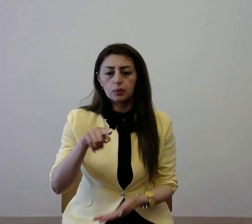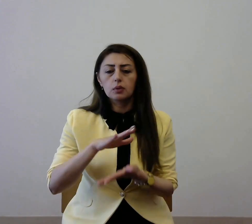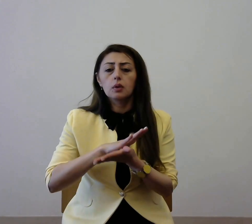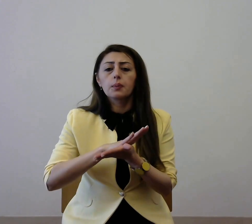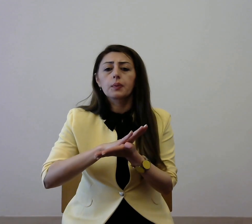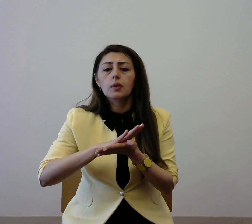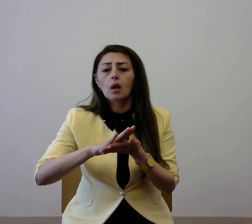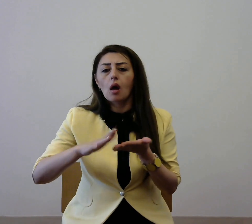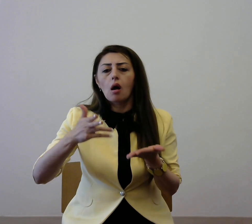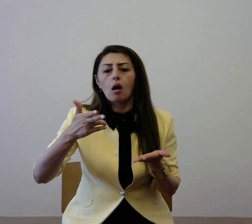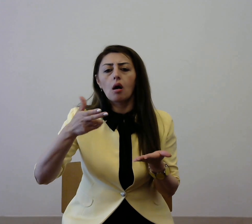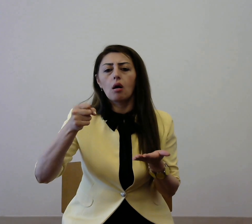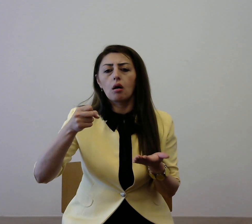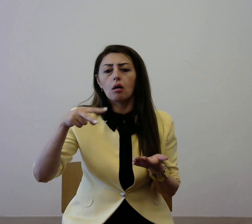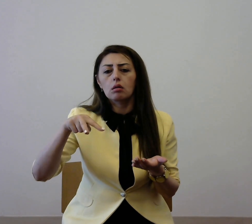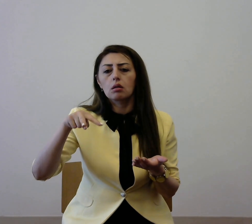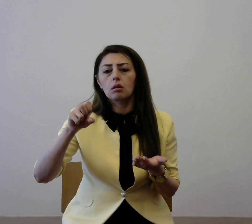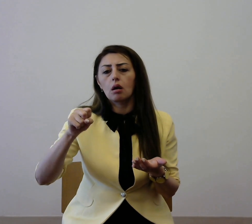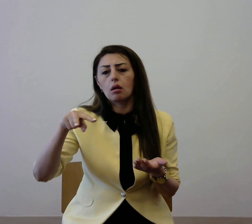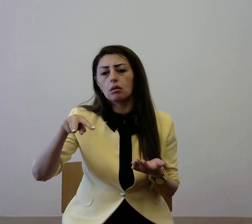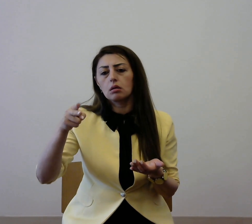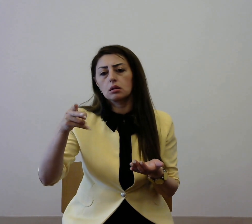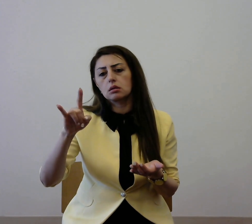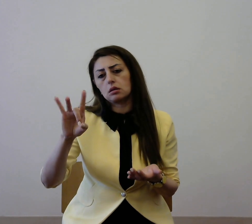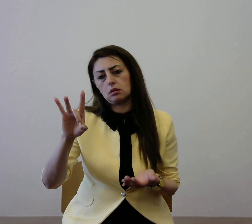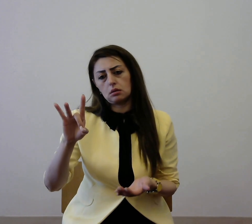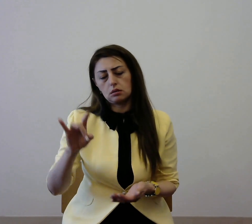halaldır